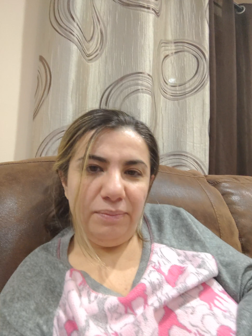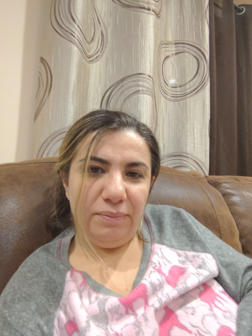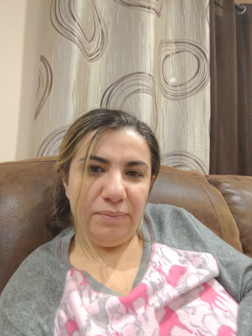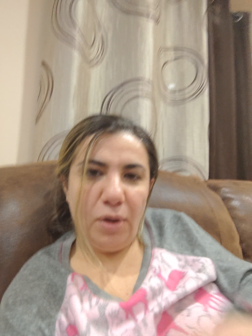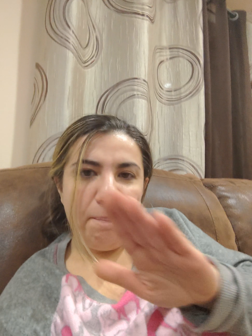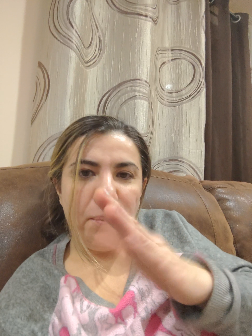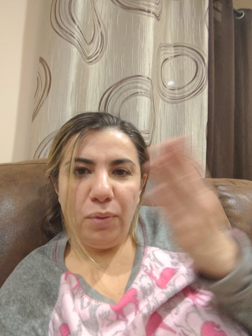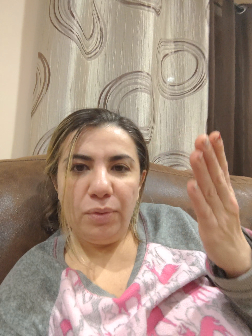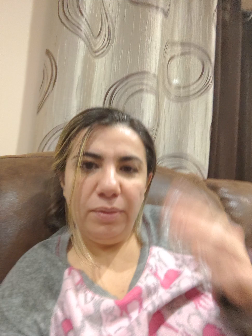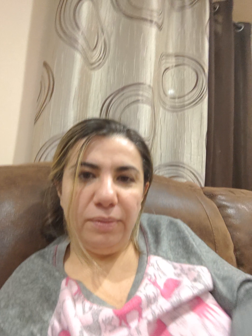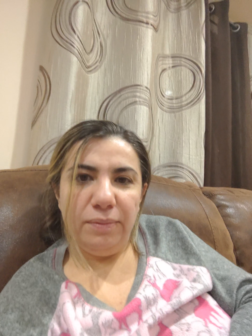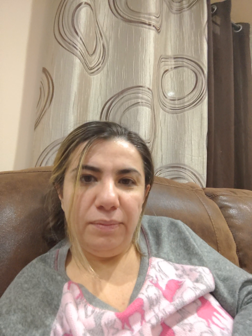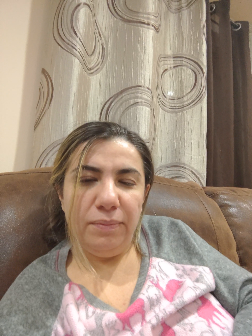book